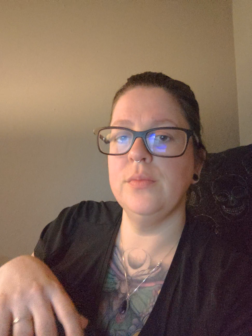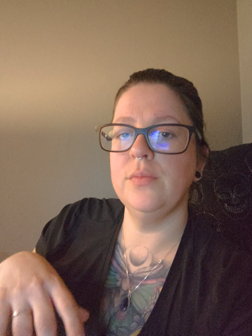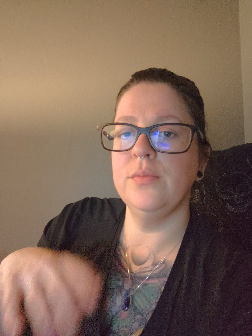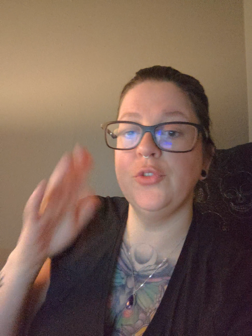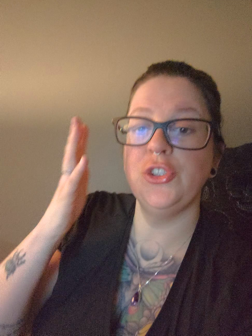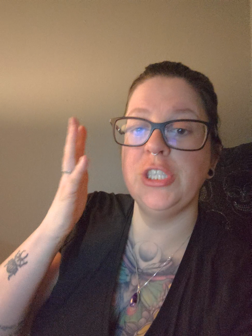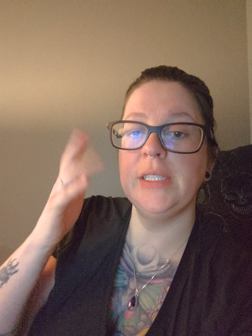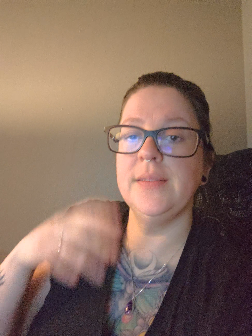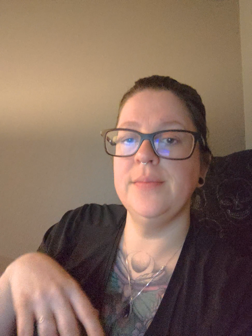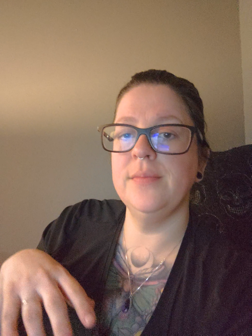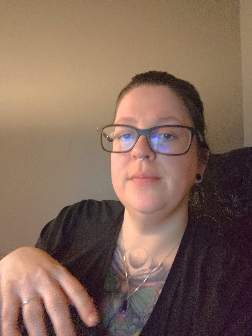tree